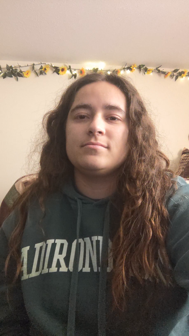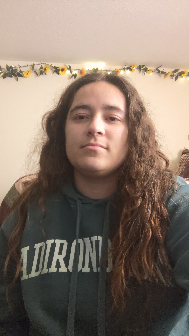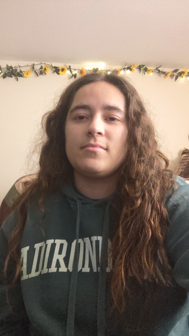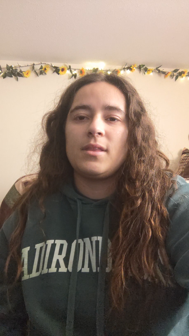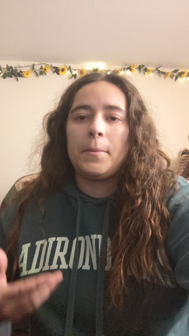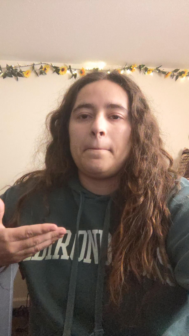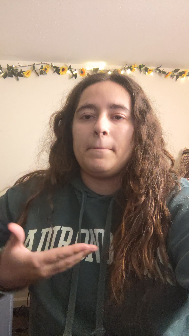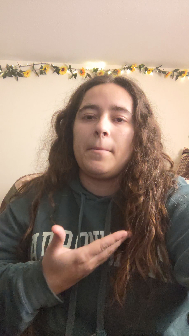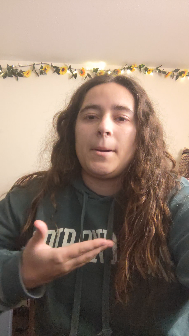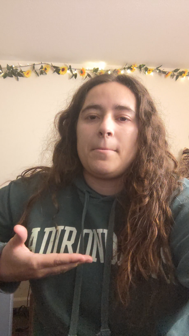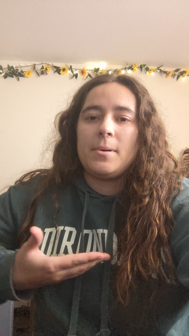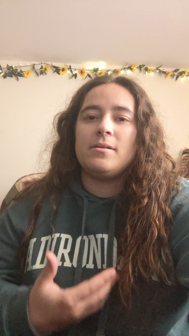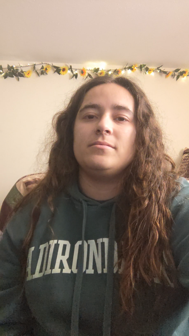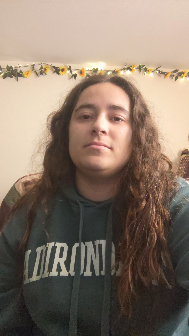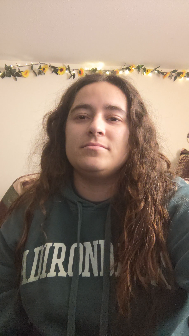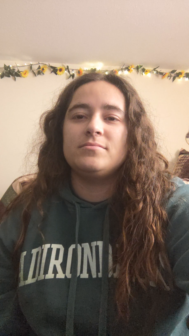baby